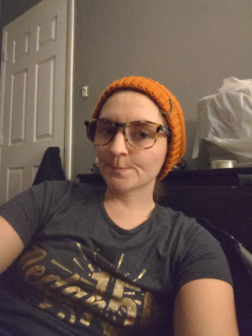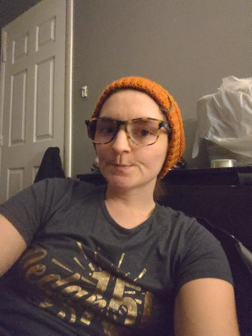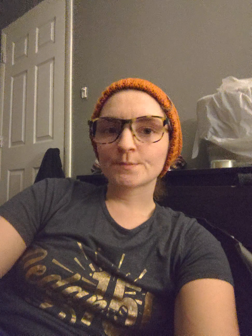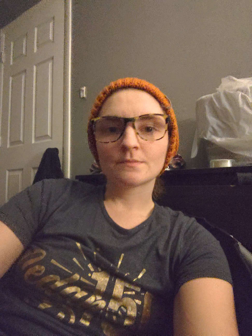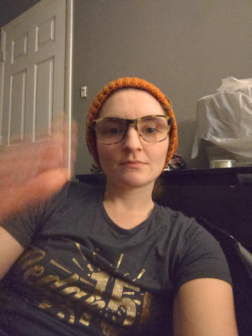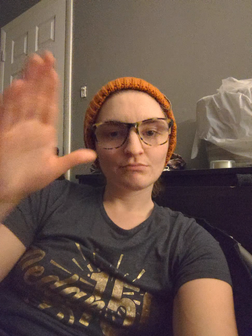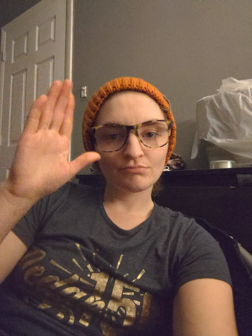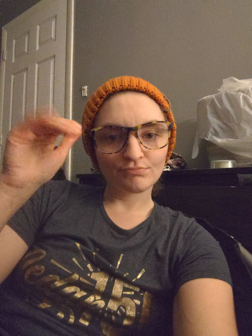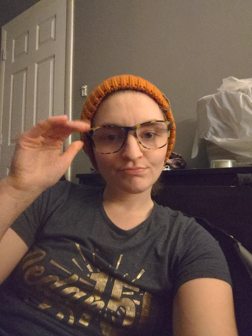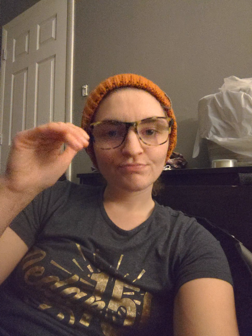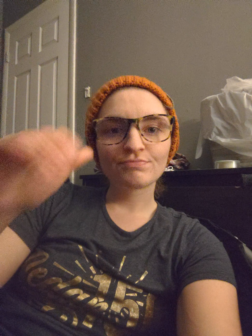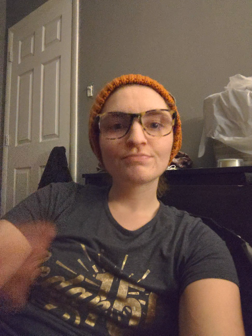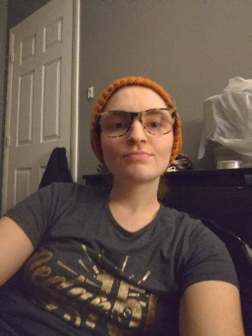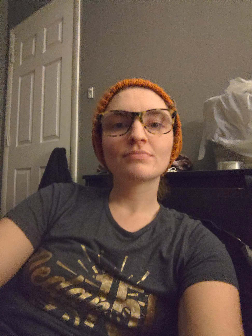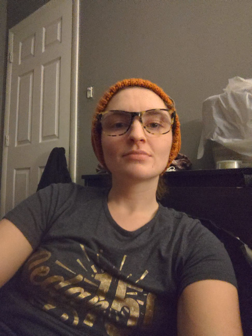donkey